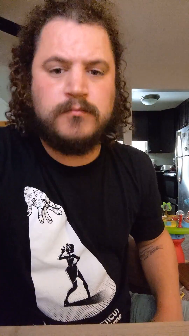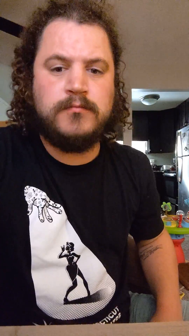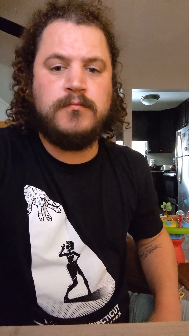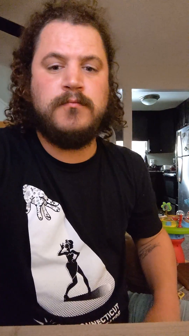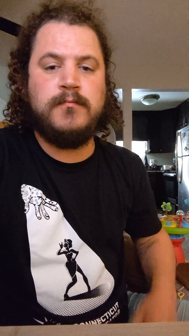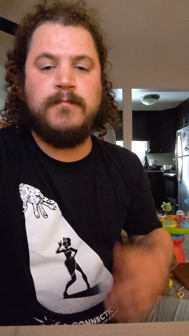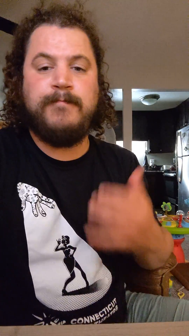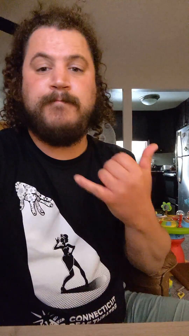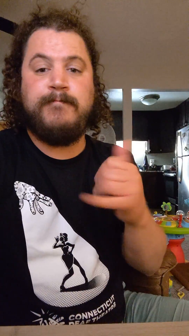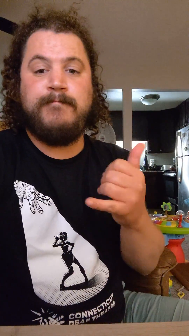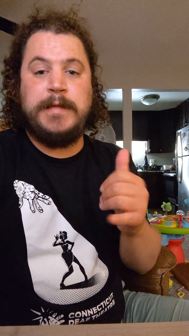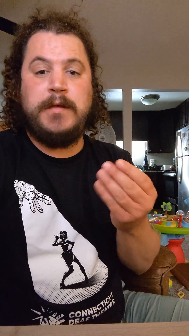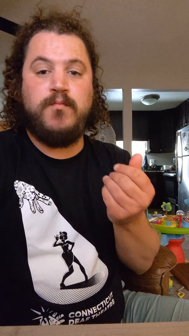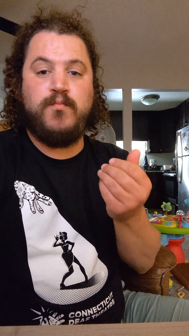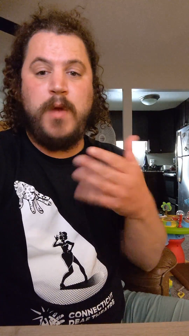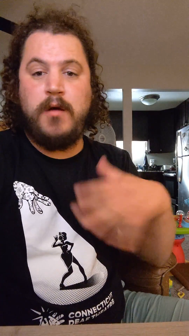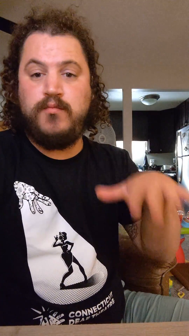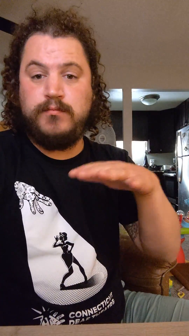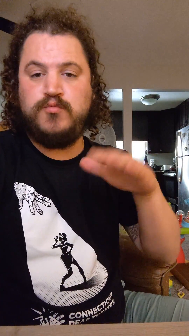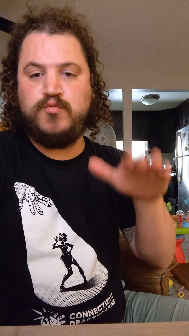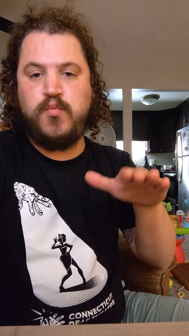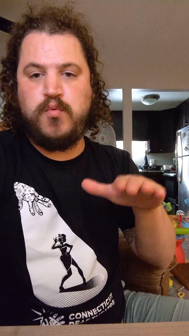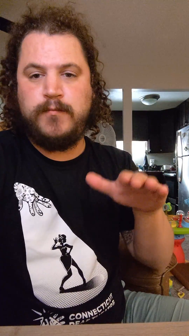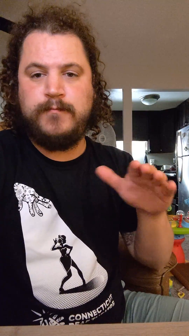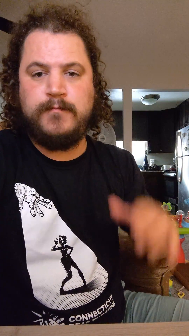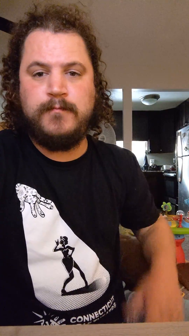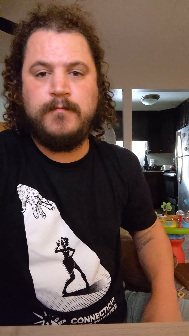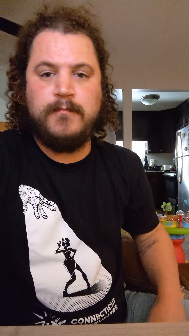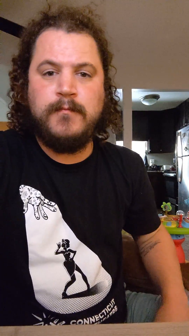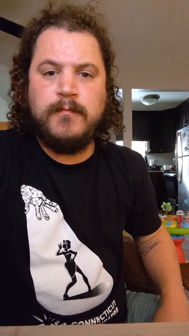playground